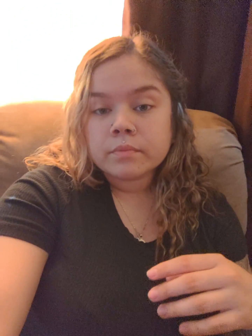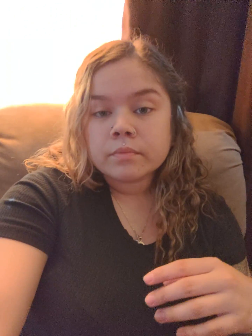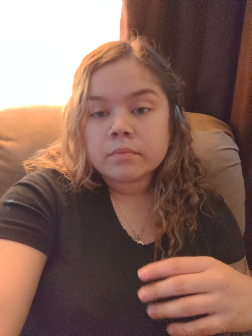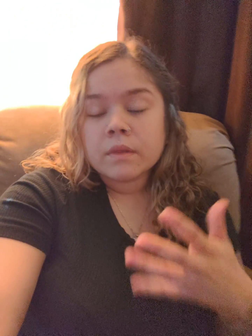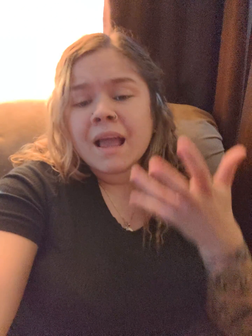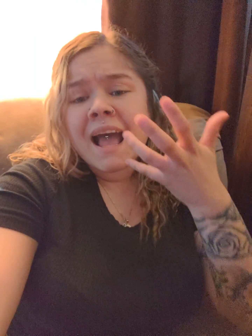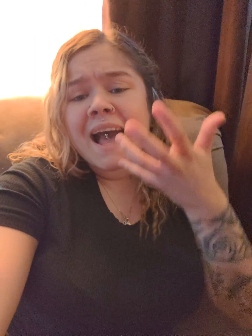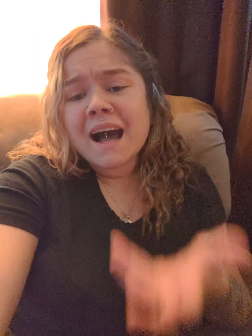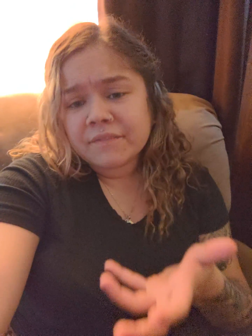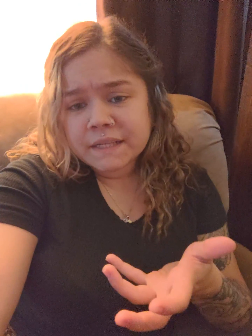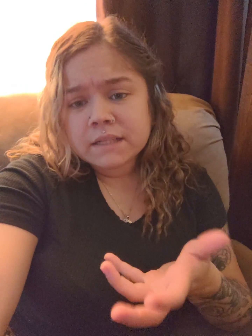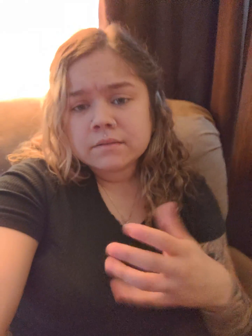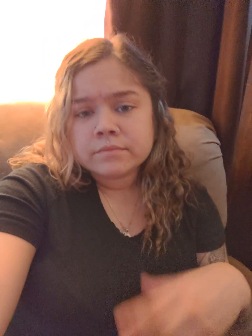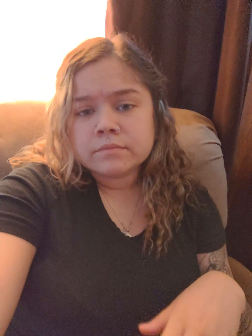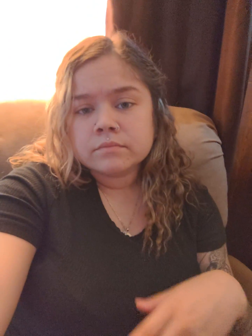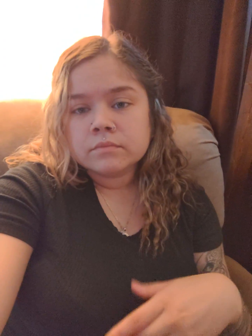heavy